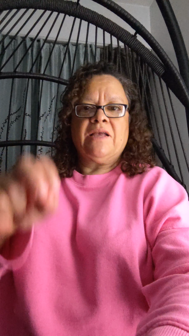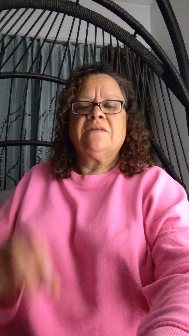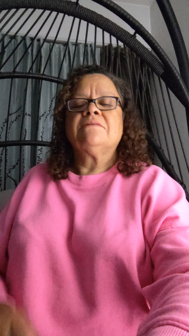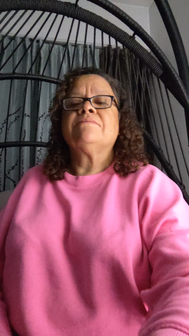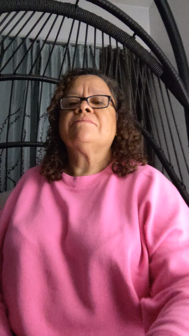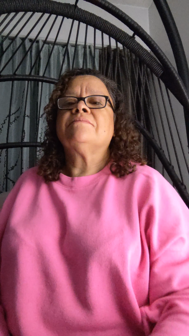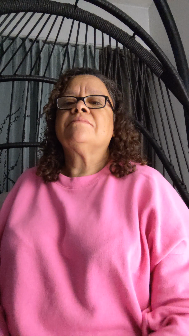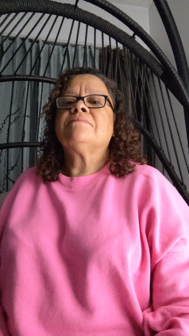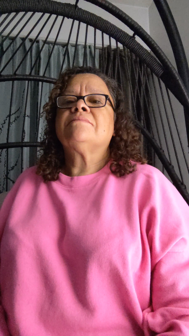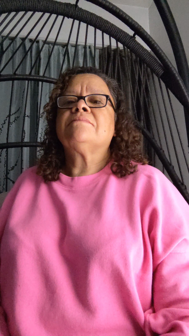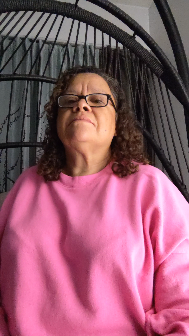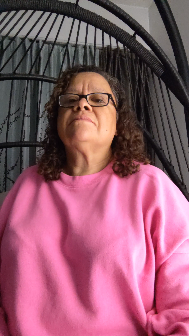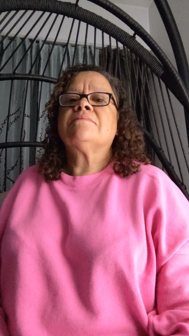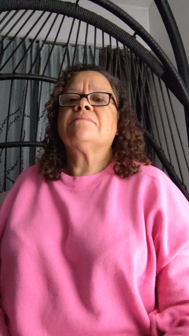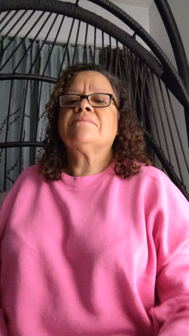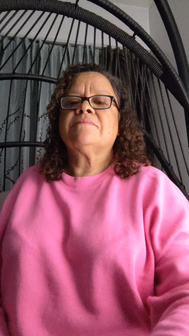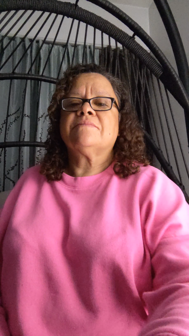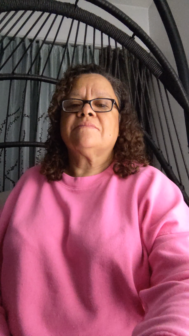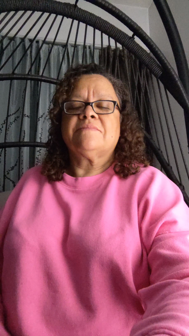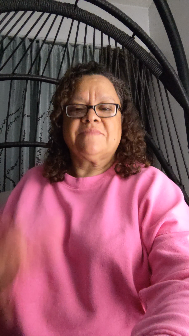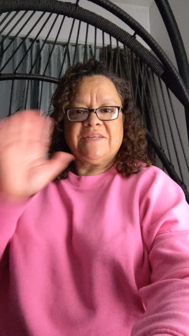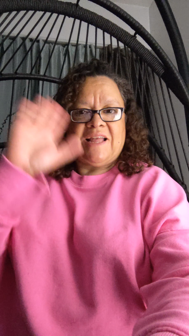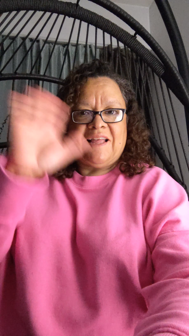hi